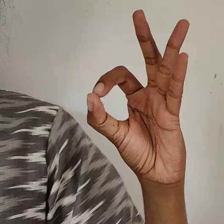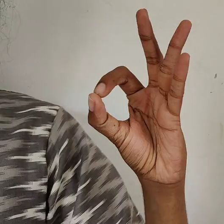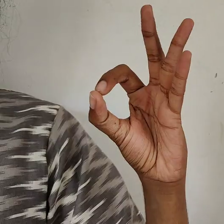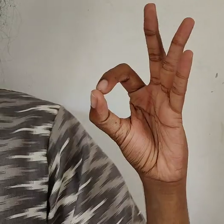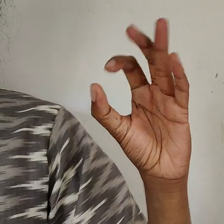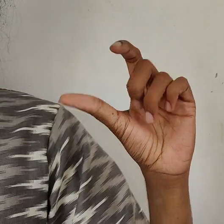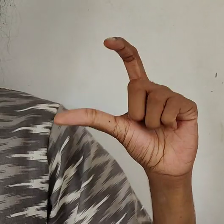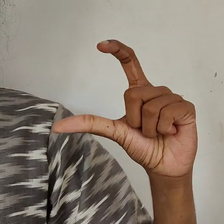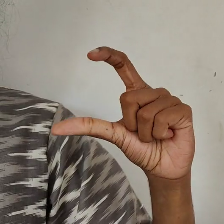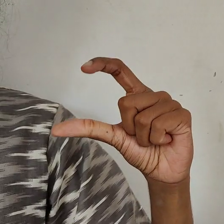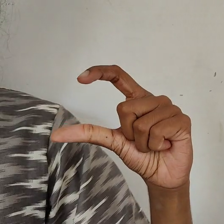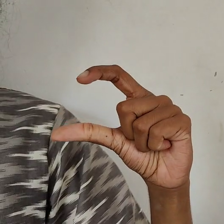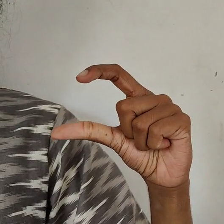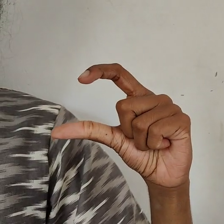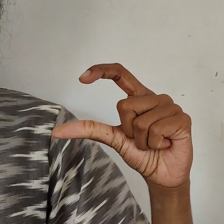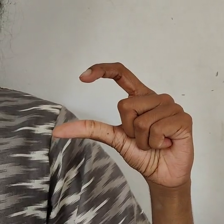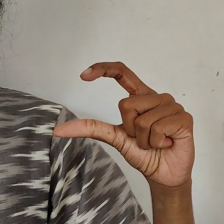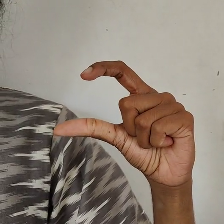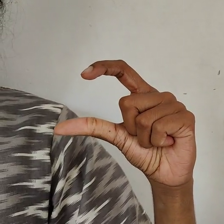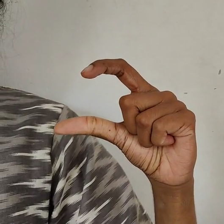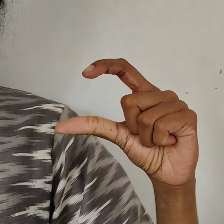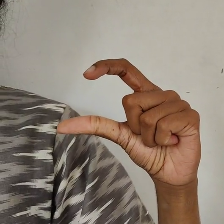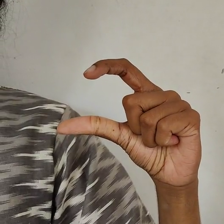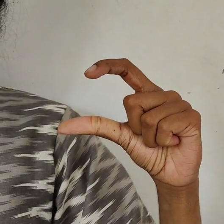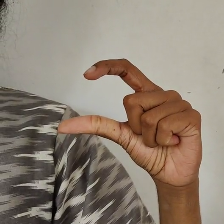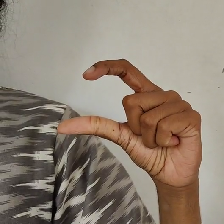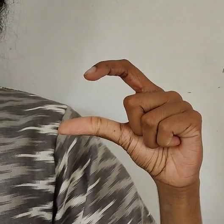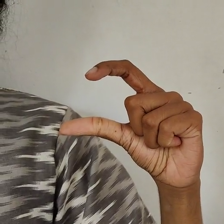ഓ